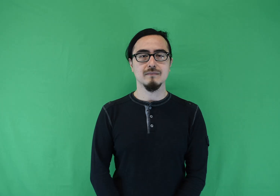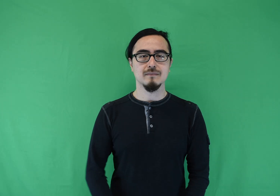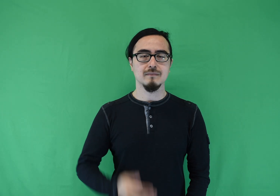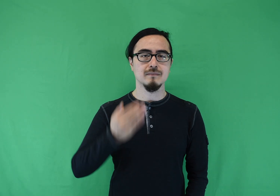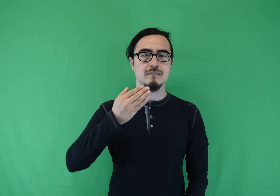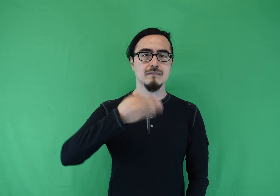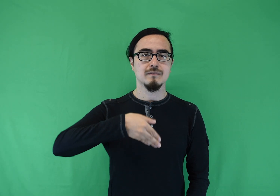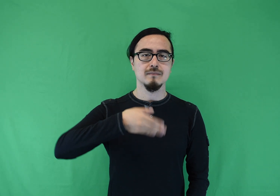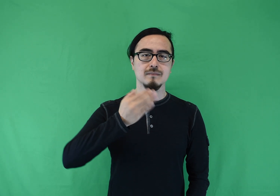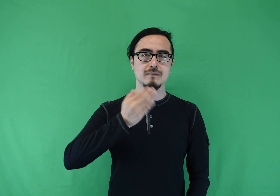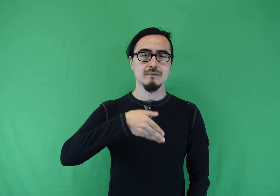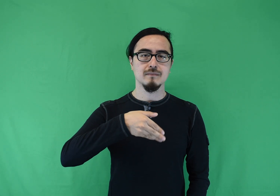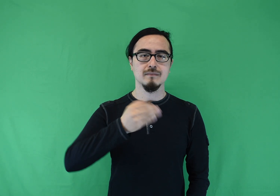baño